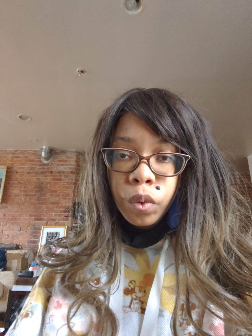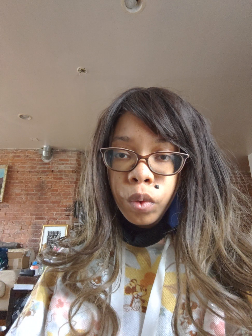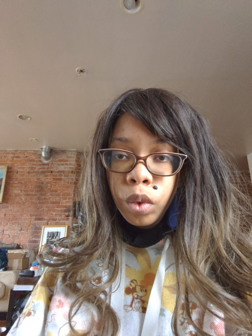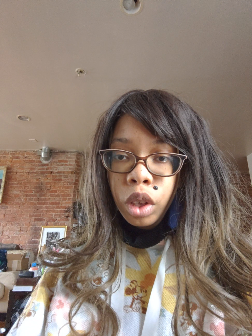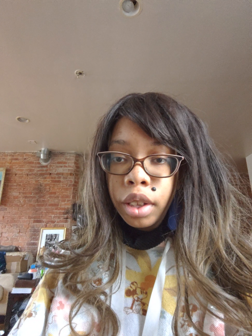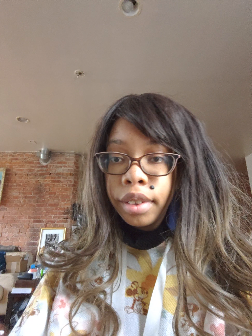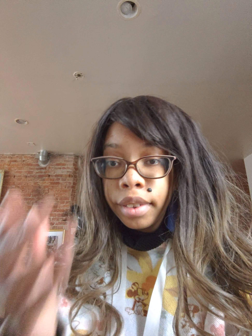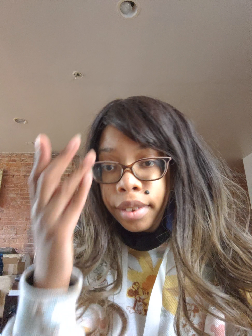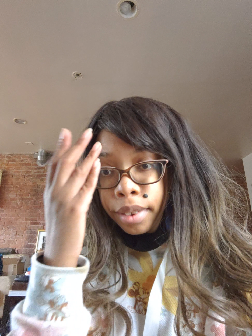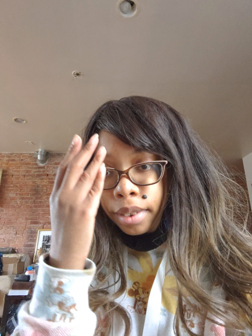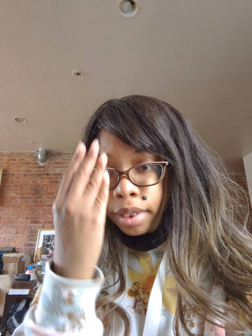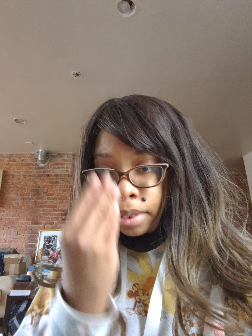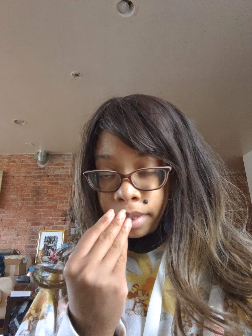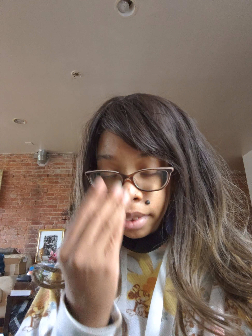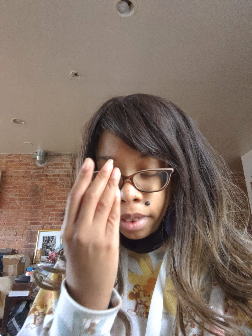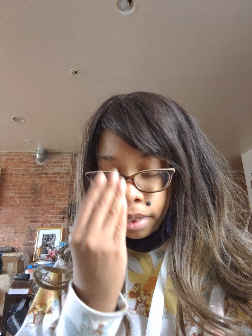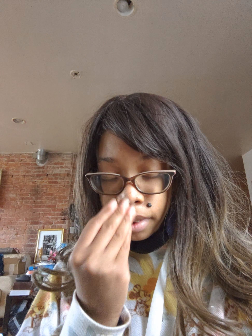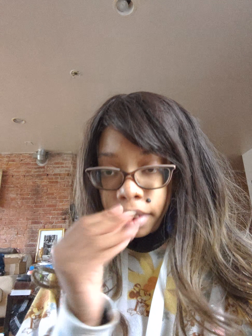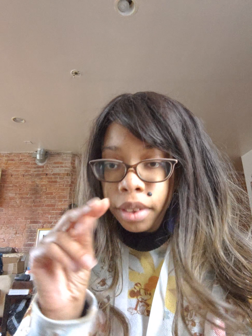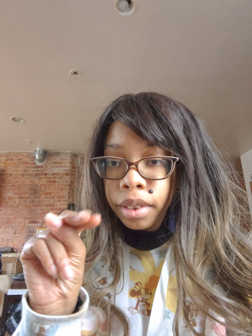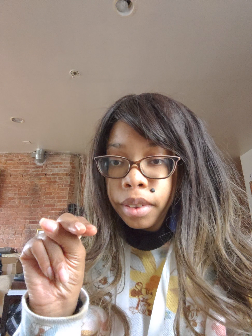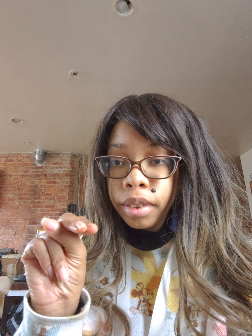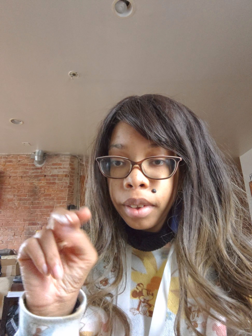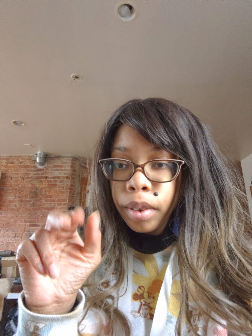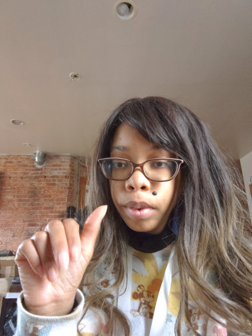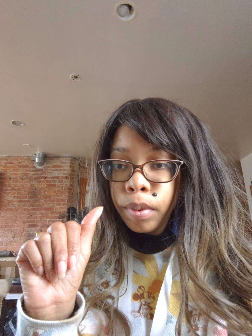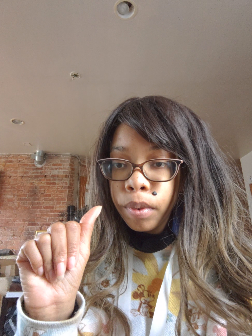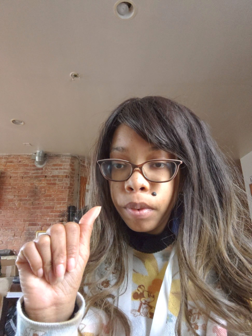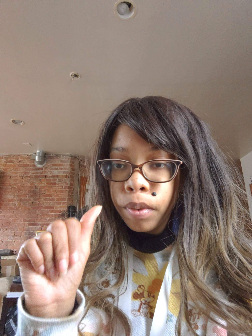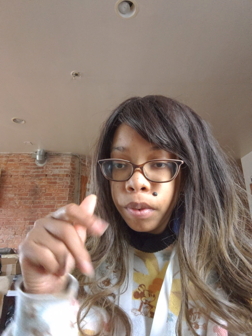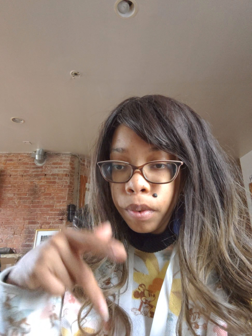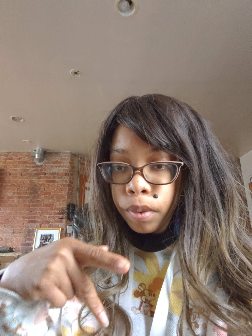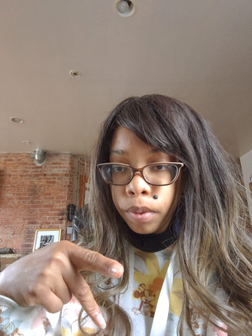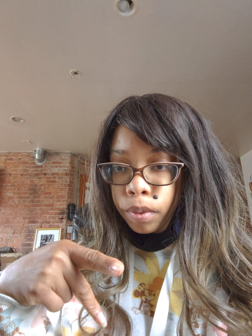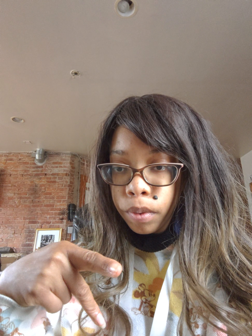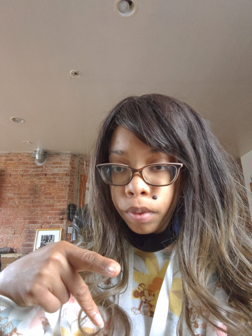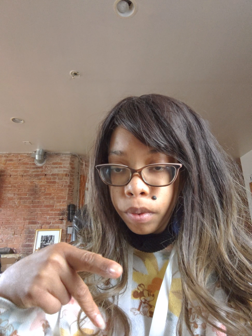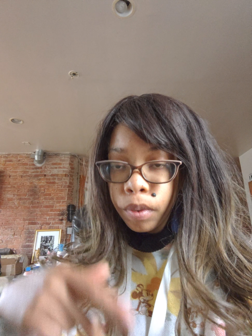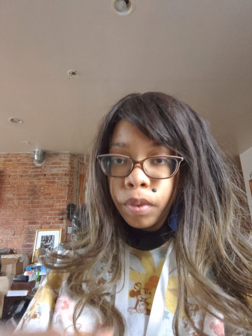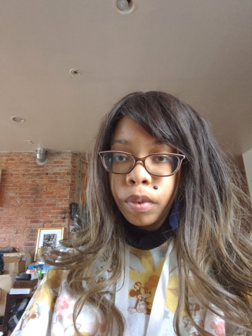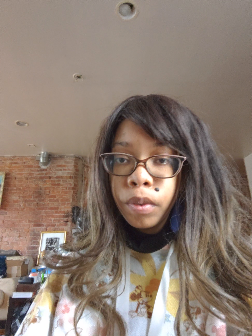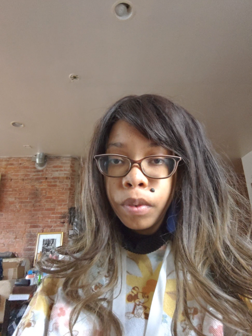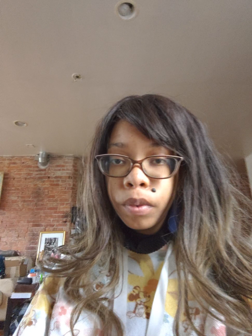nap